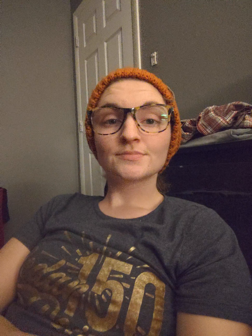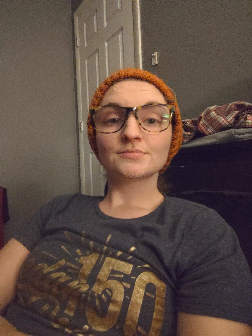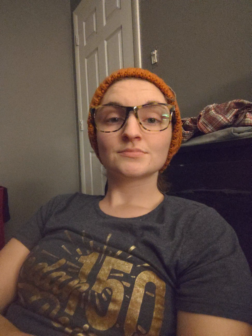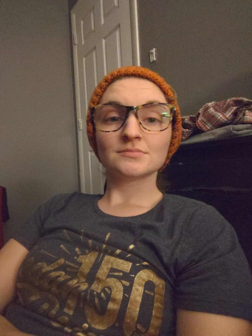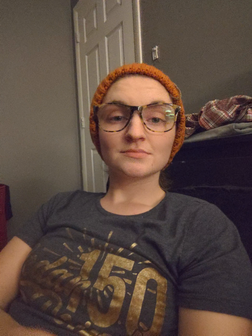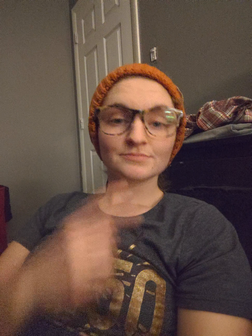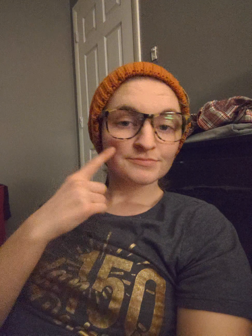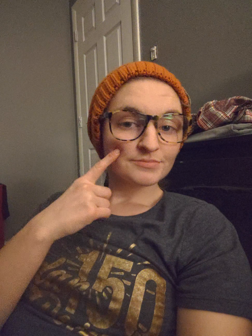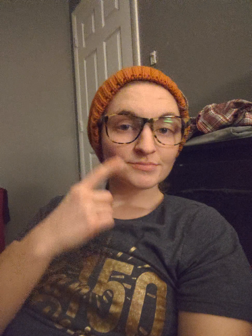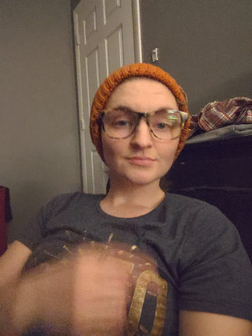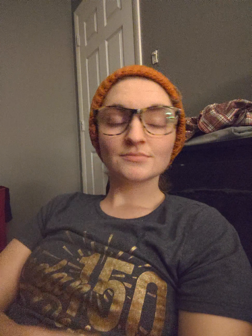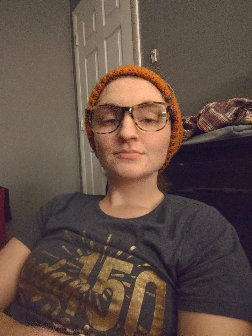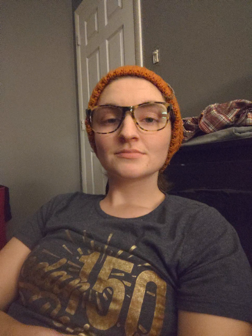cheek